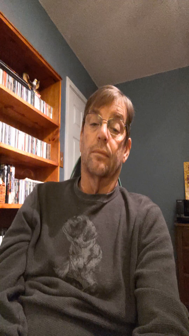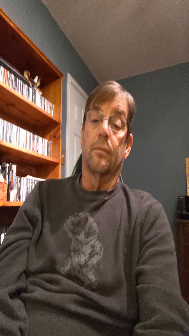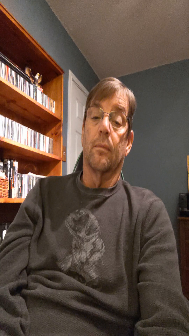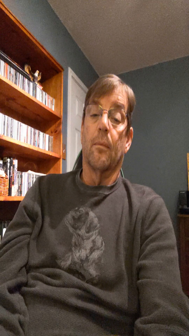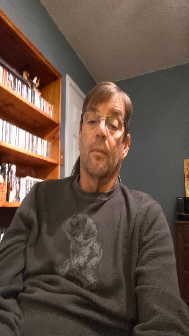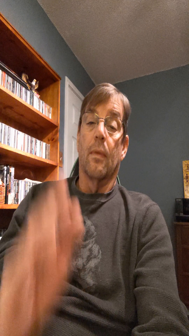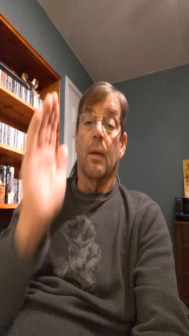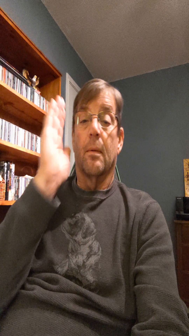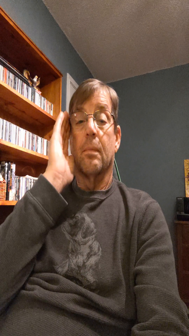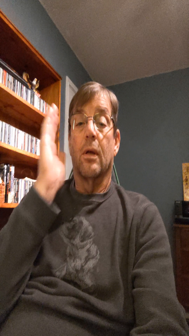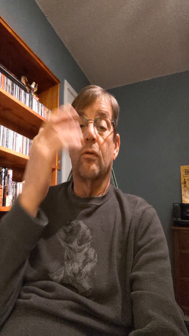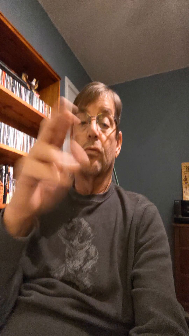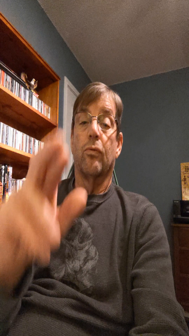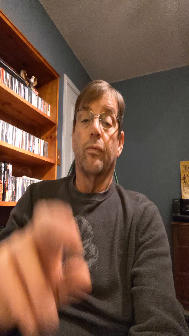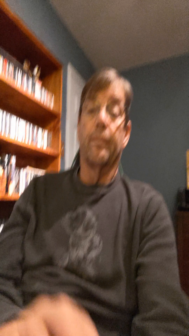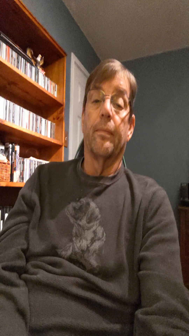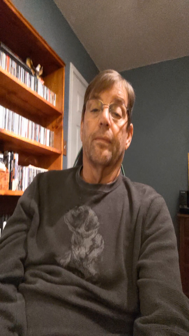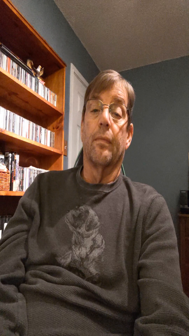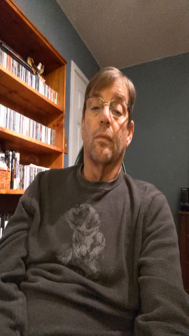bedroom